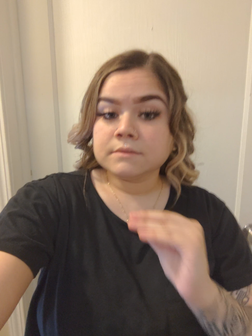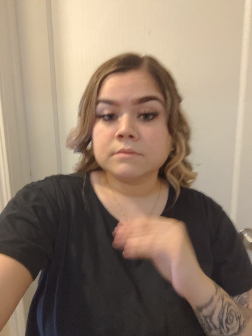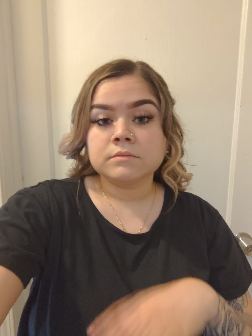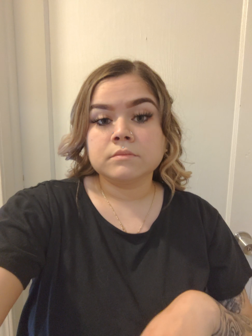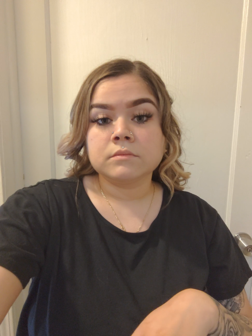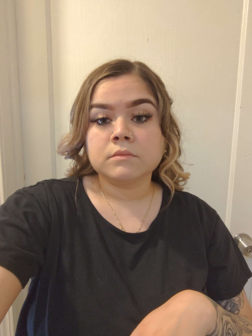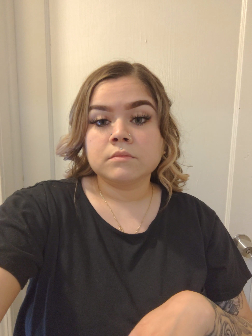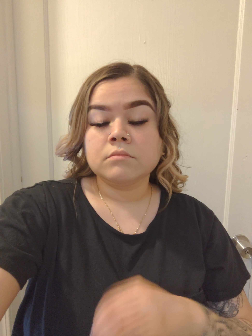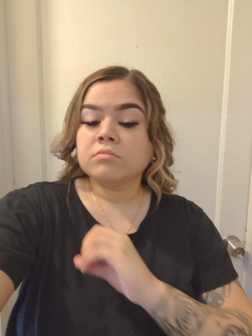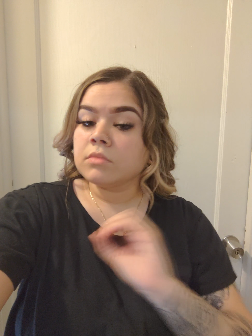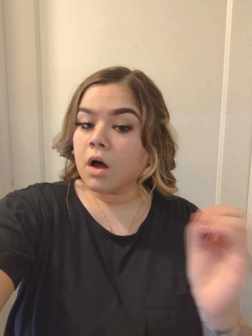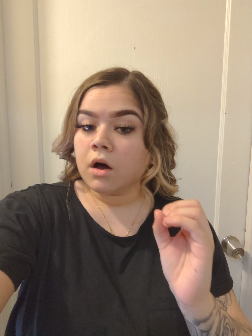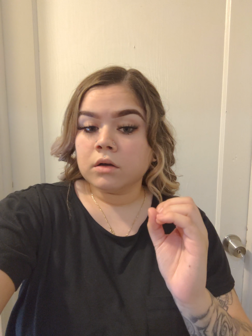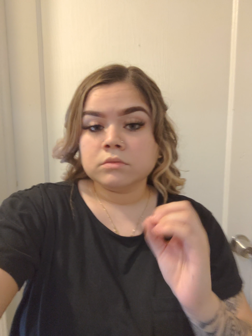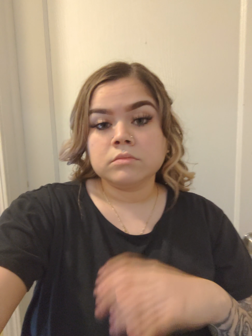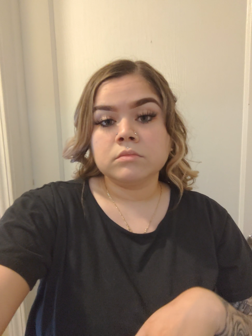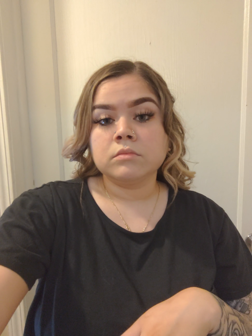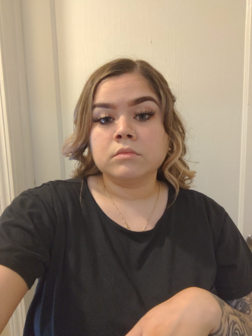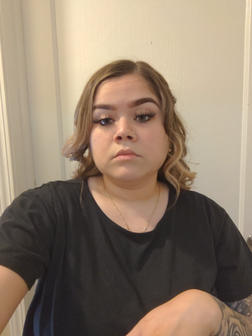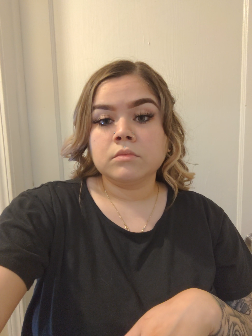none